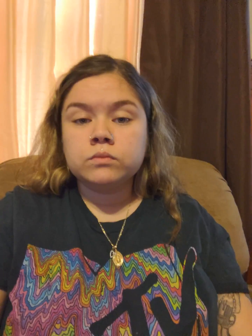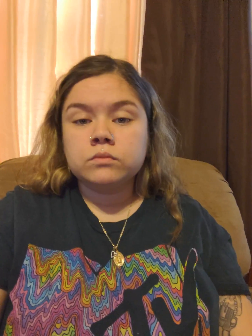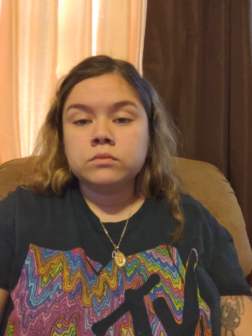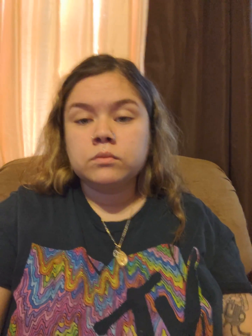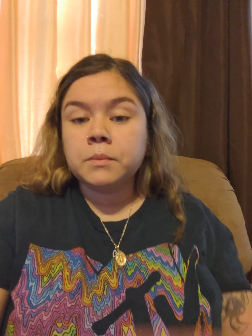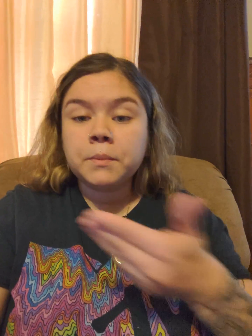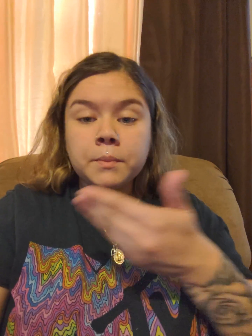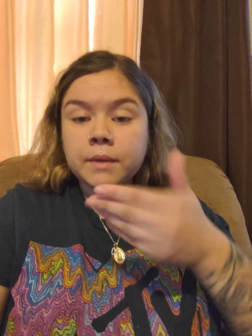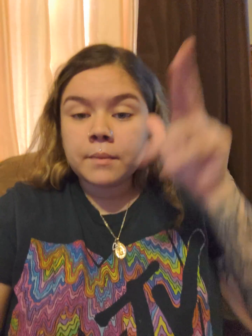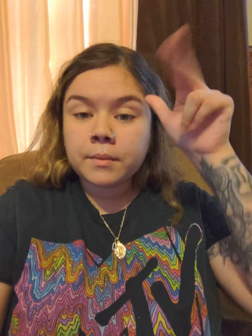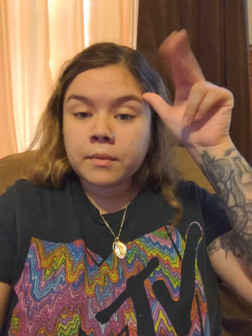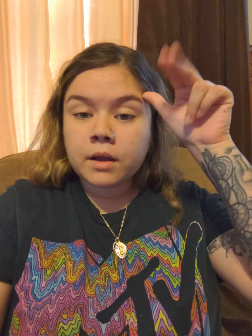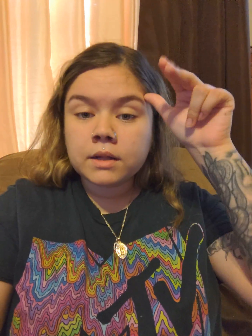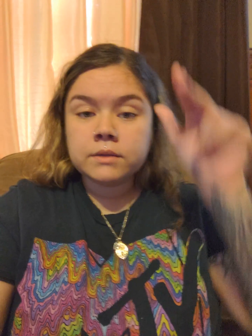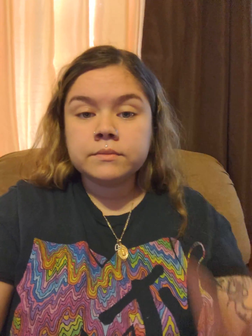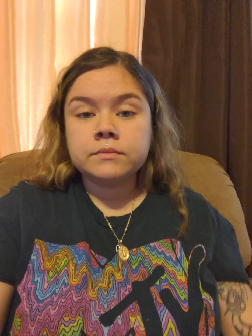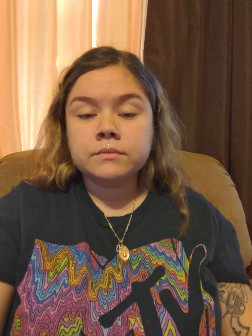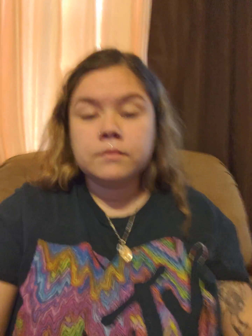pony